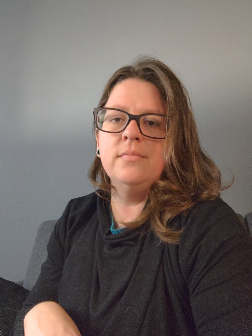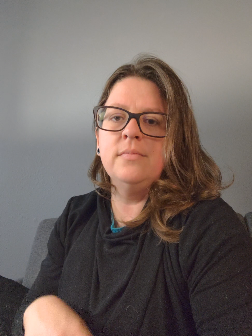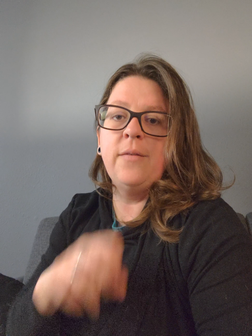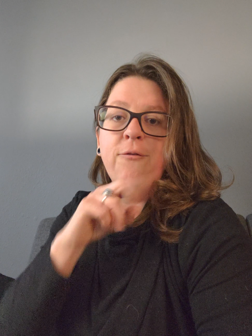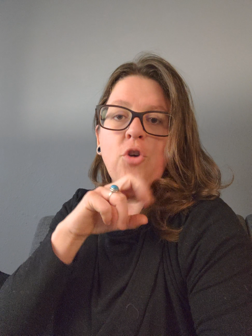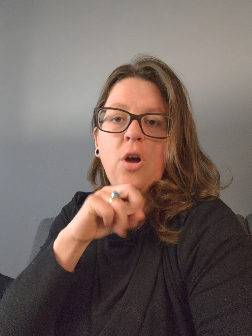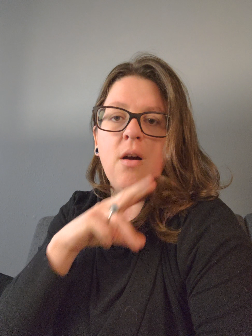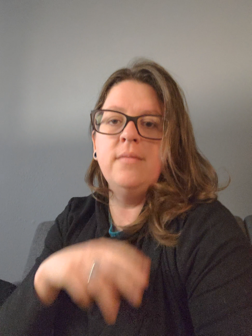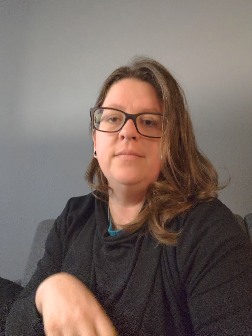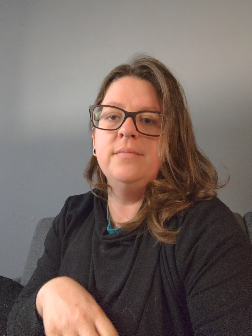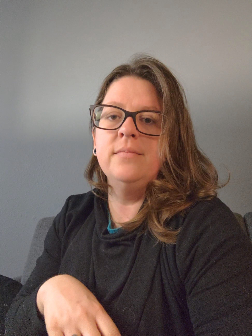frog